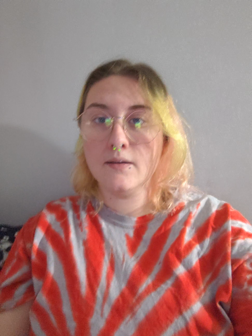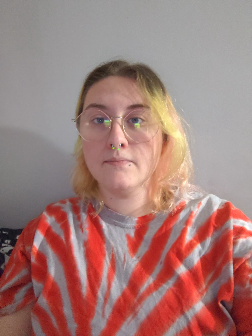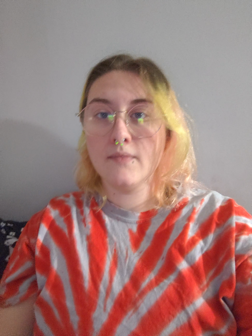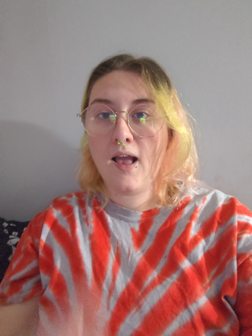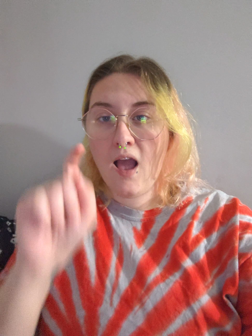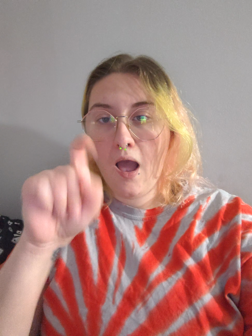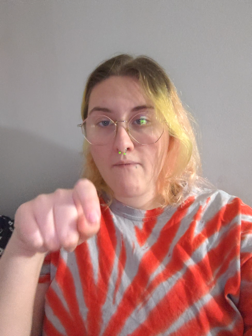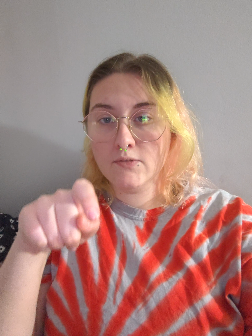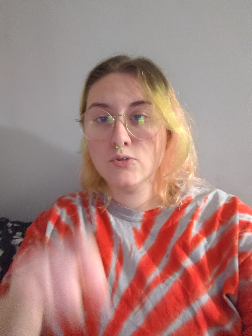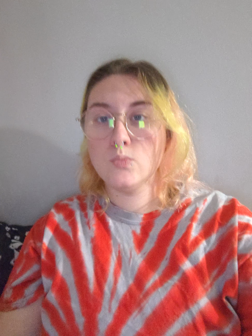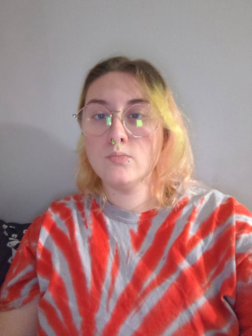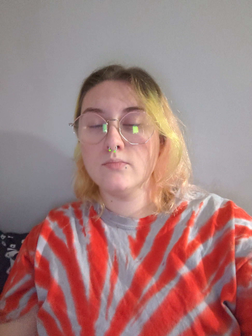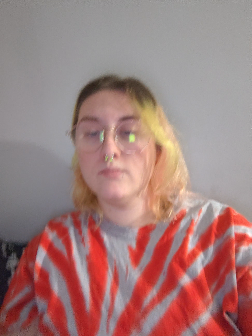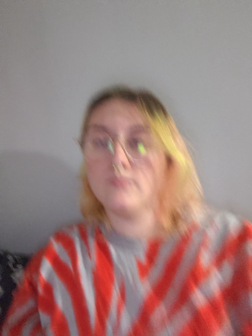have to